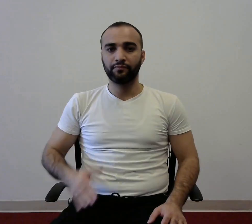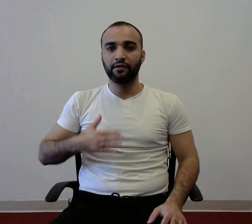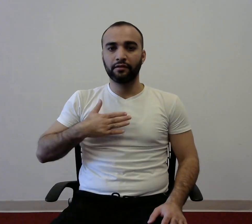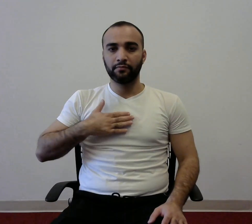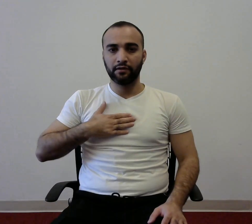mən